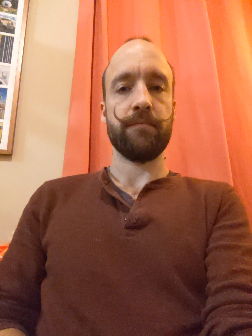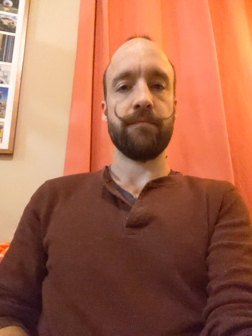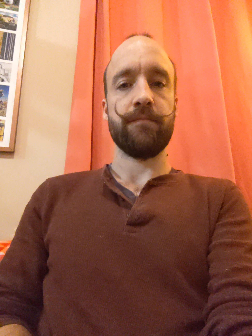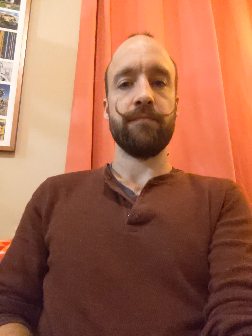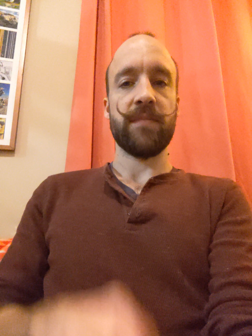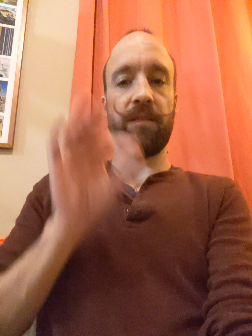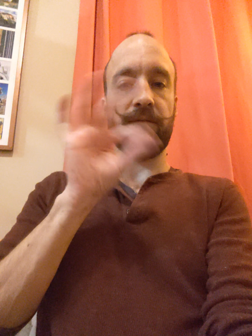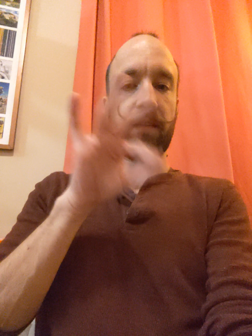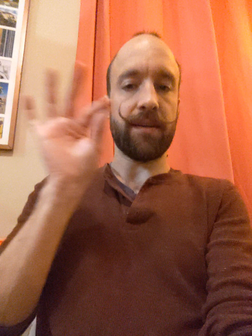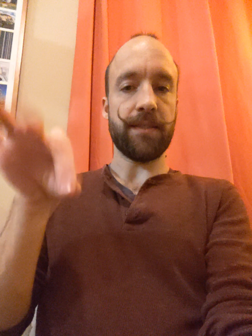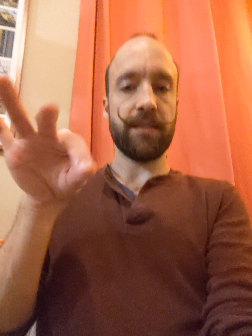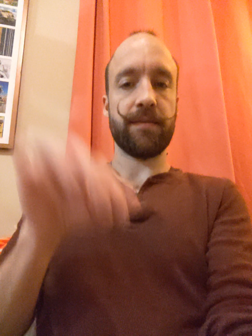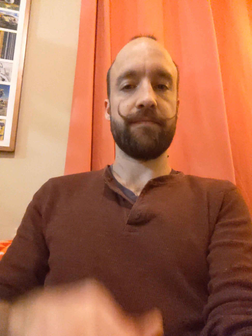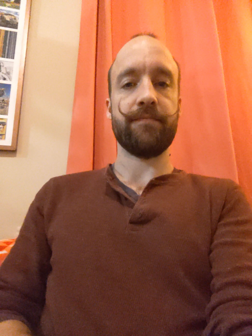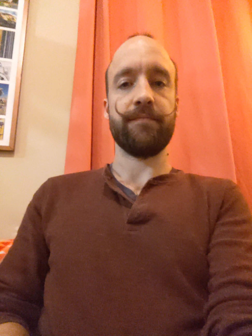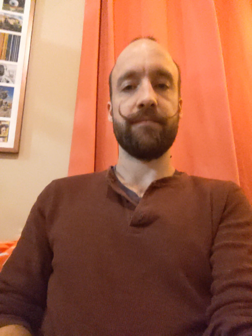french fries